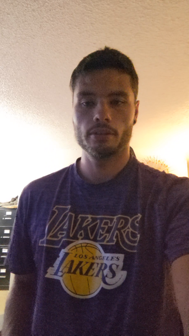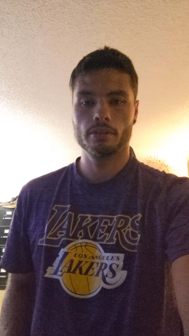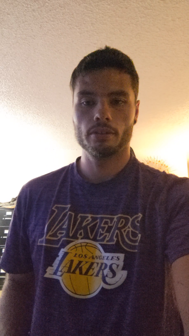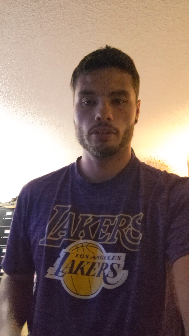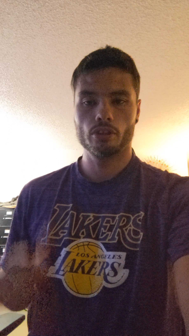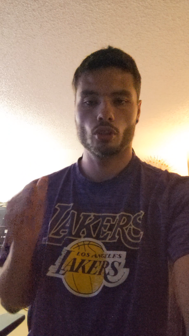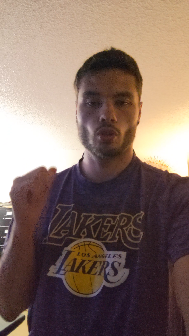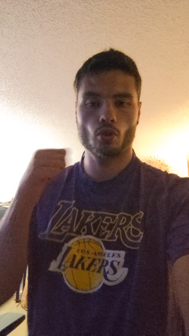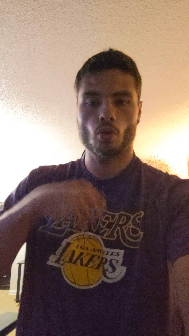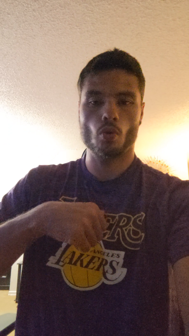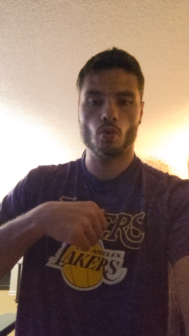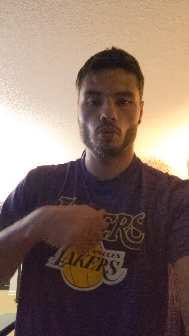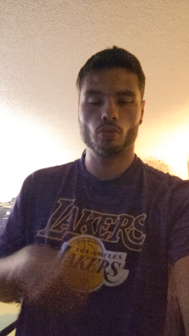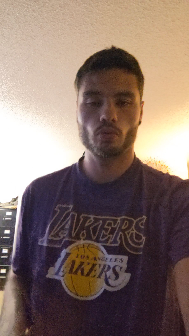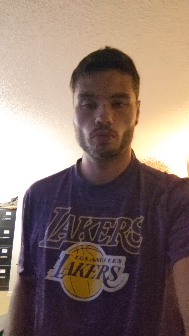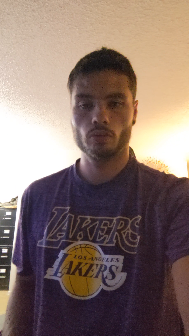coats